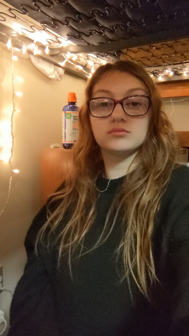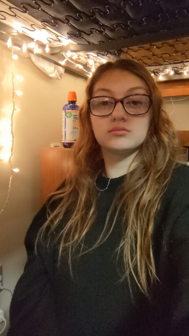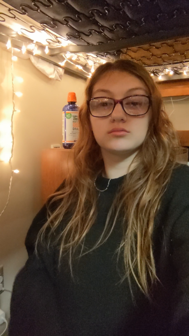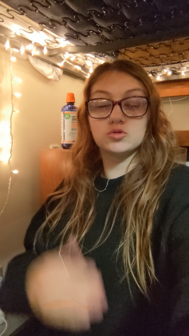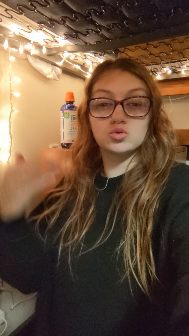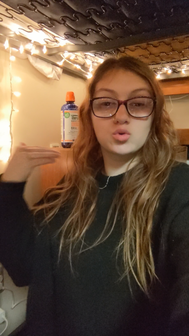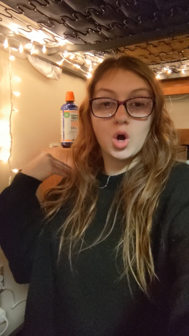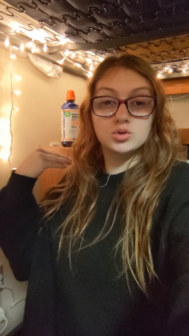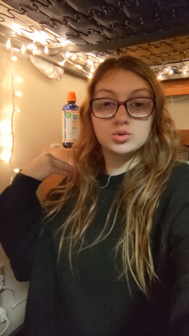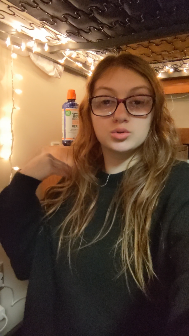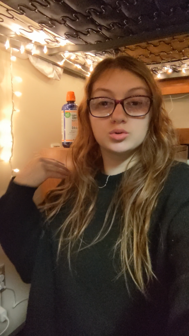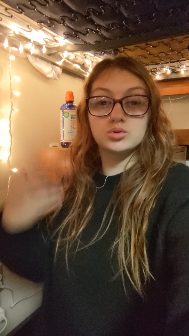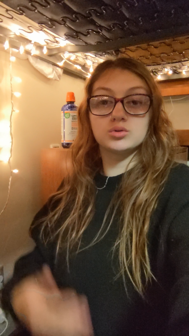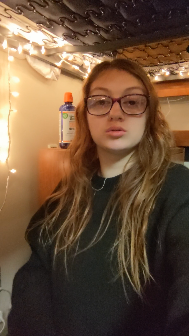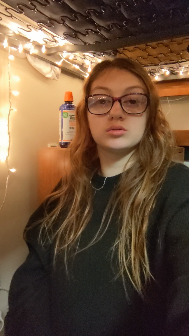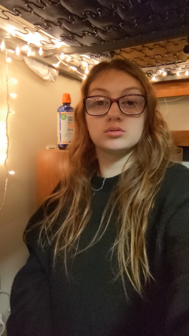shoulder